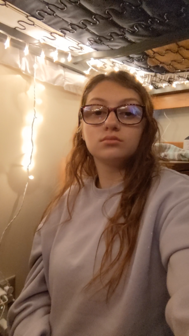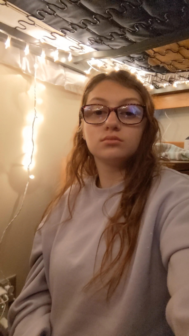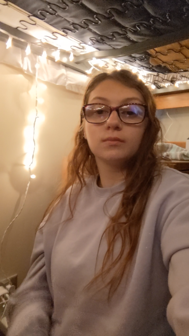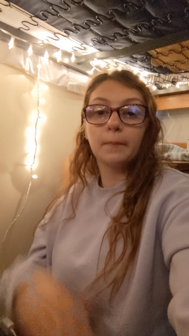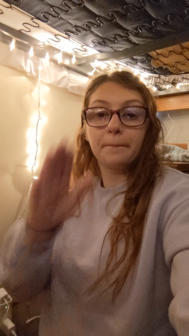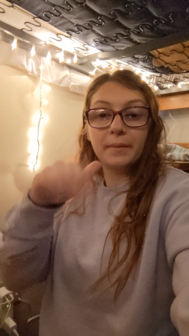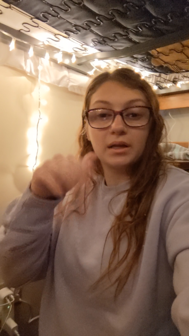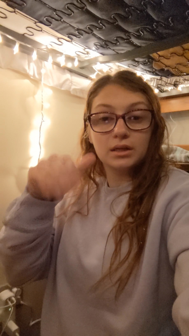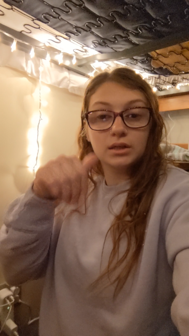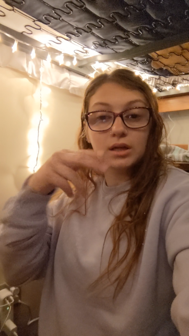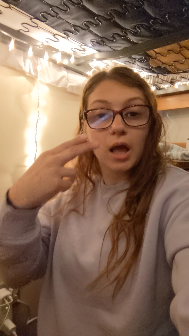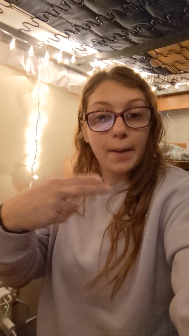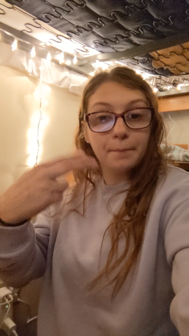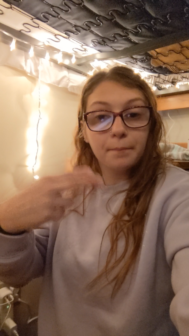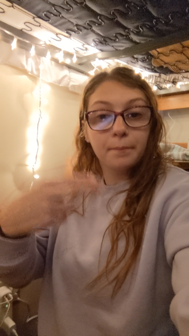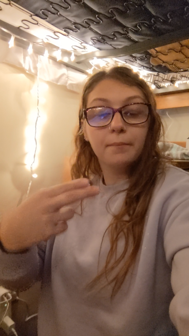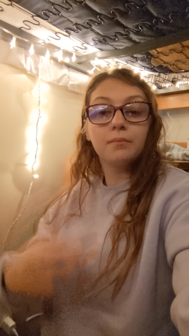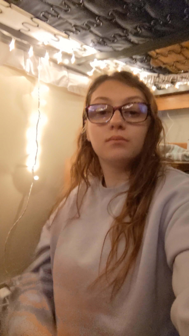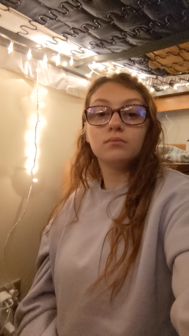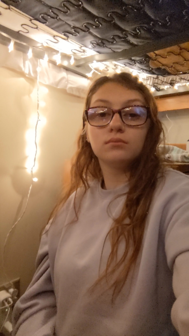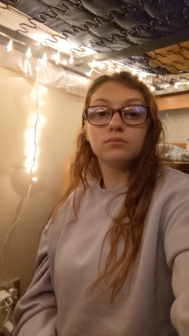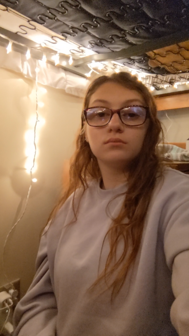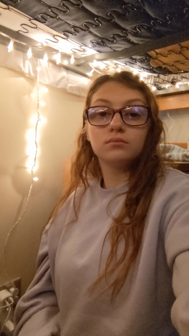pet's name